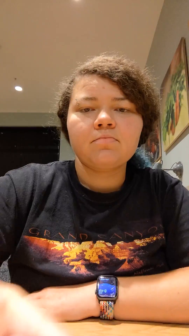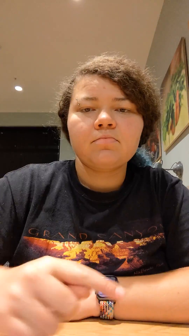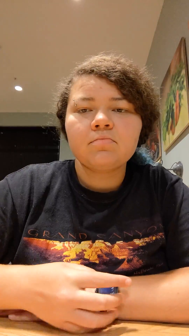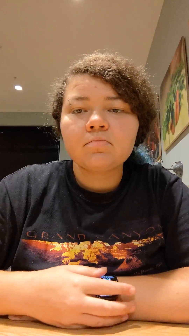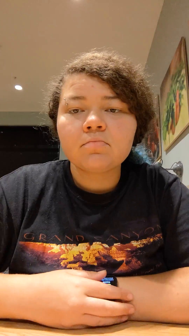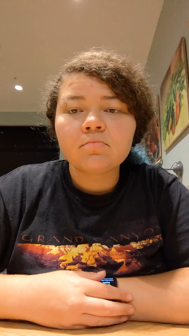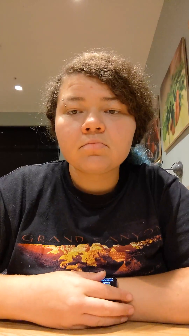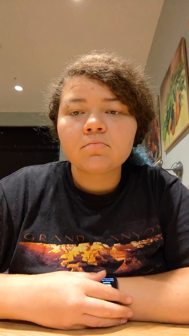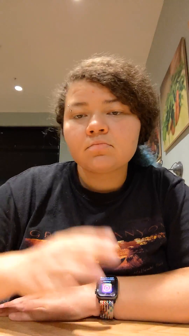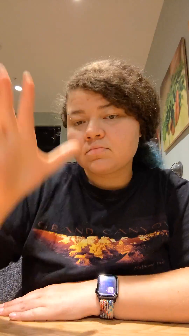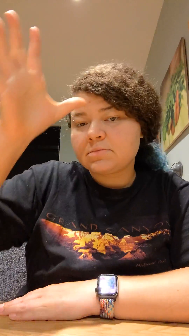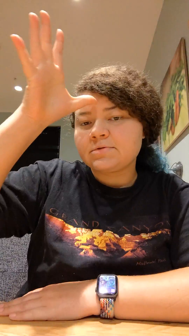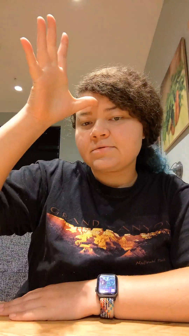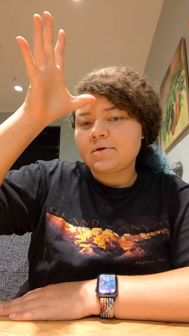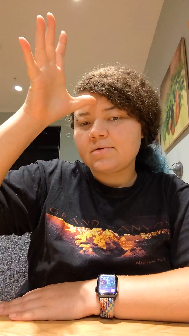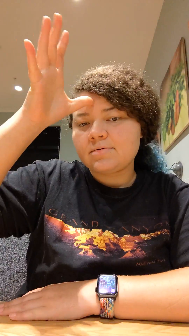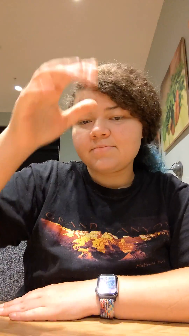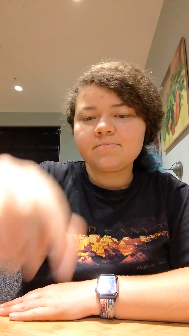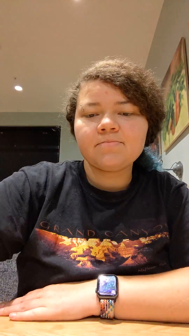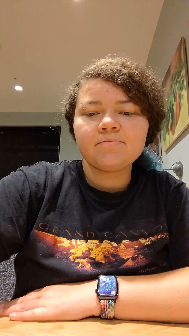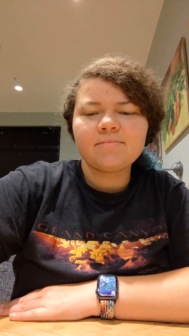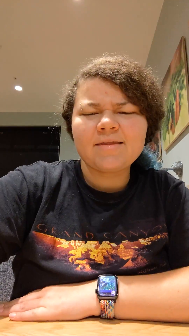daddy